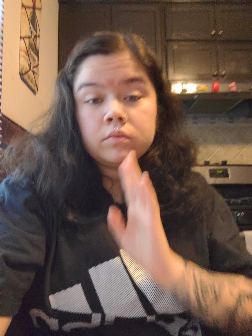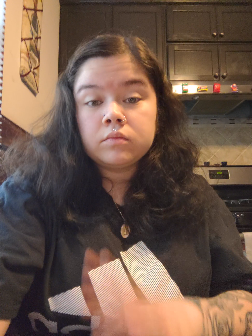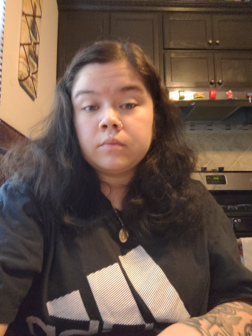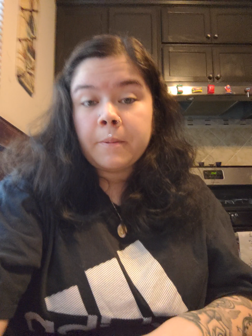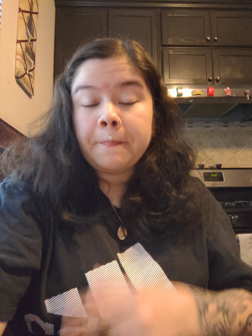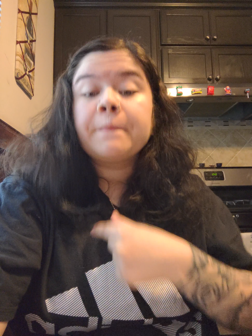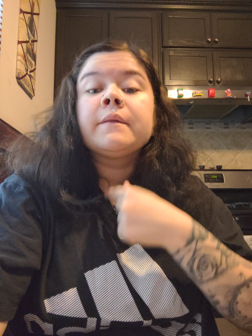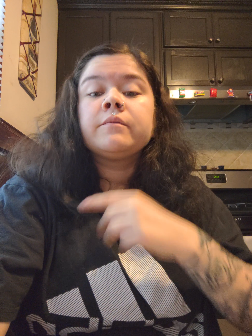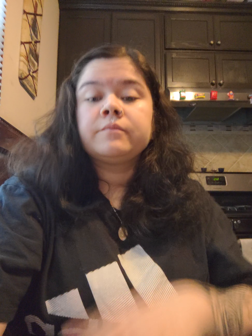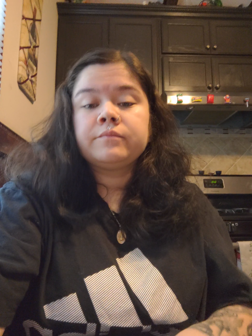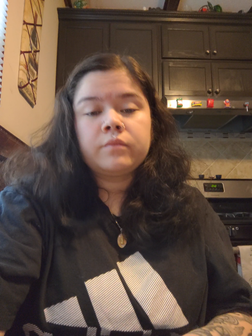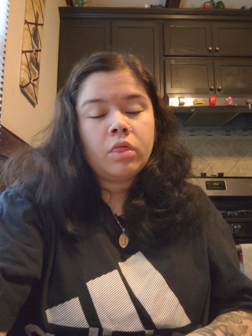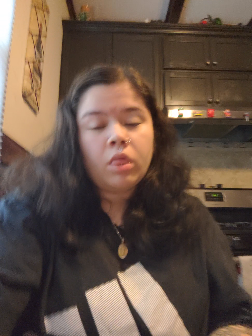gift